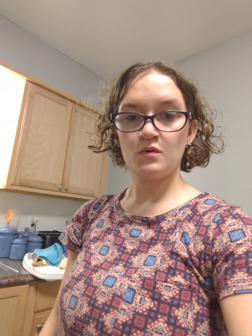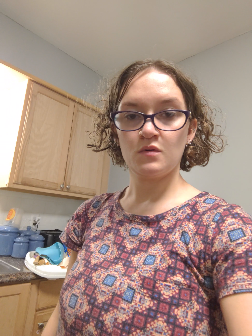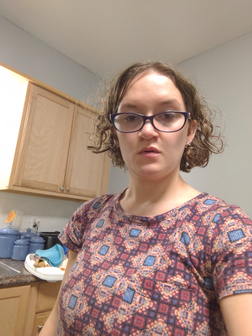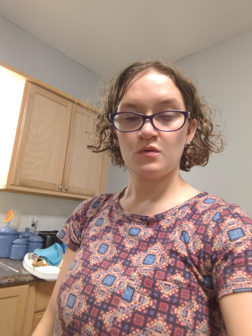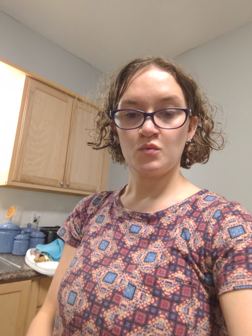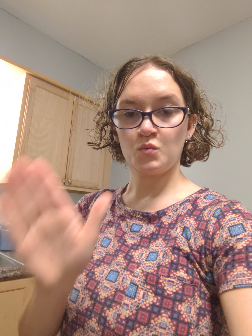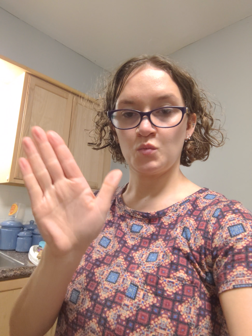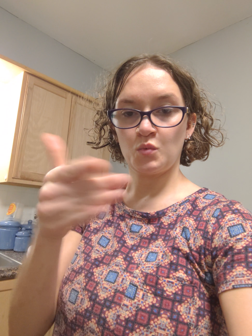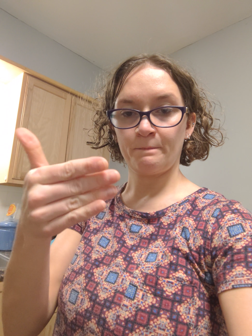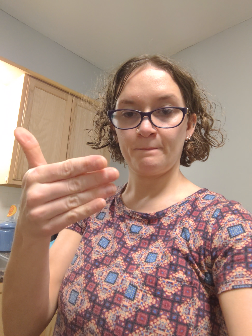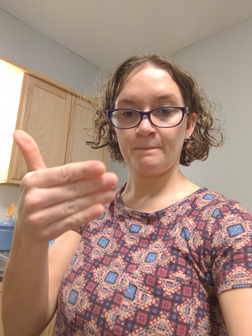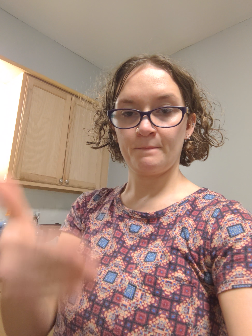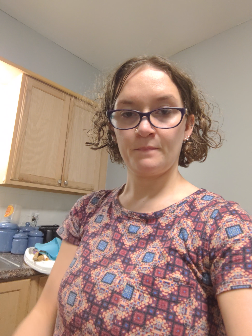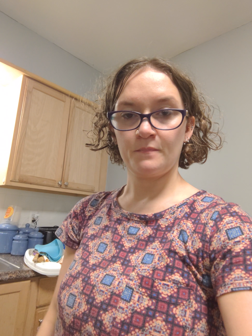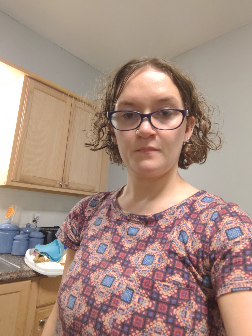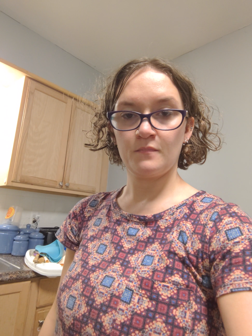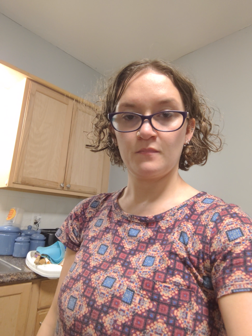room